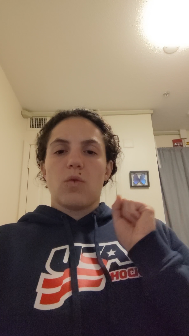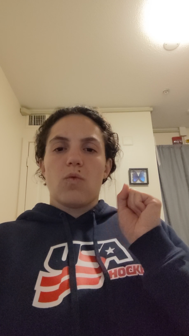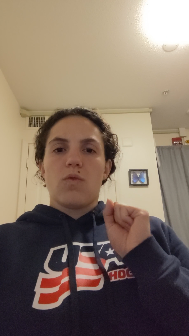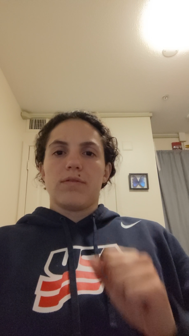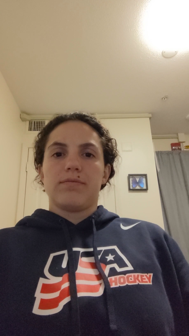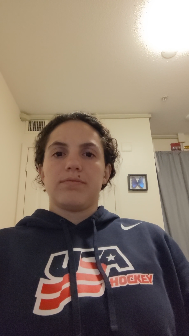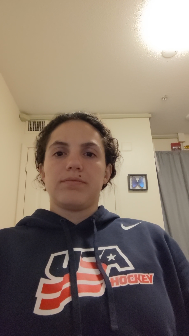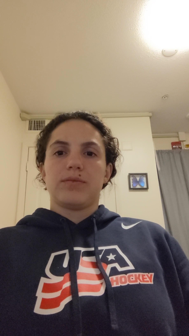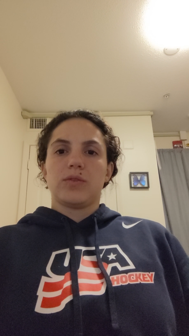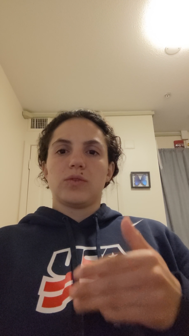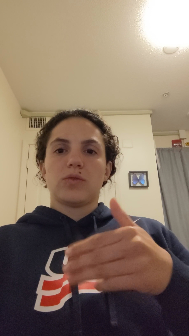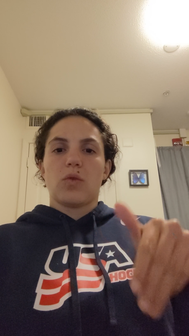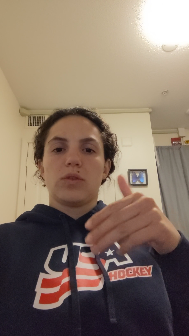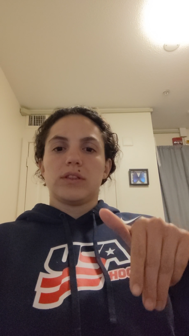shorts